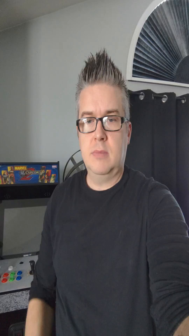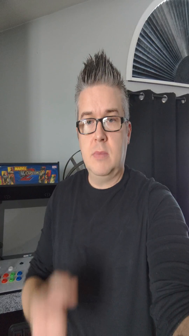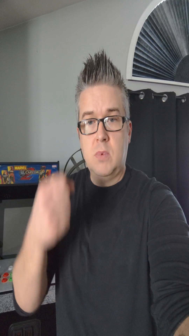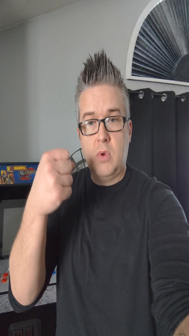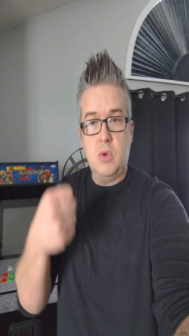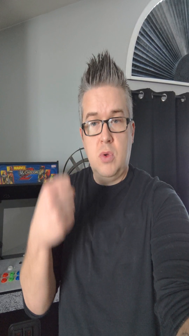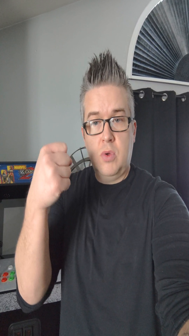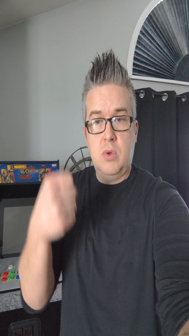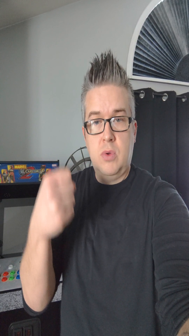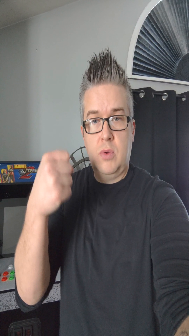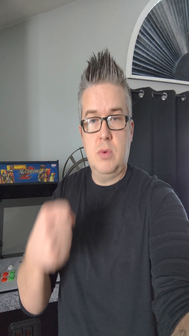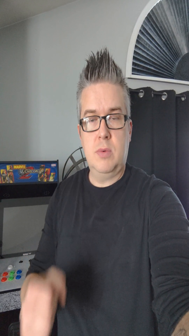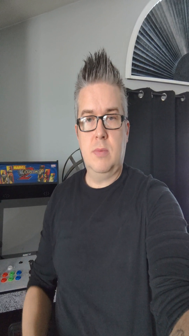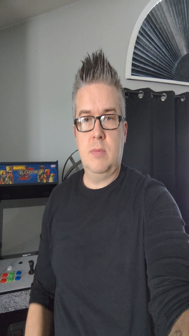car